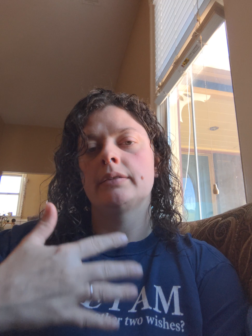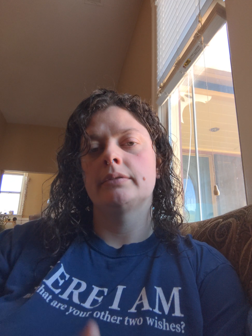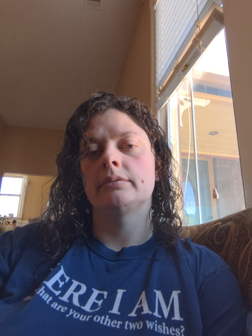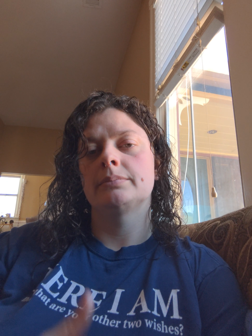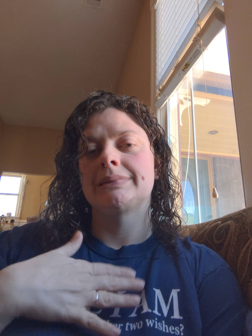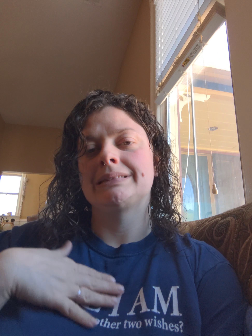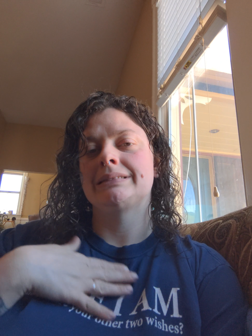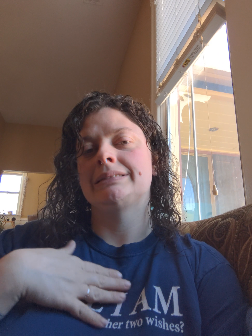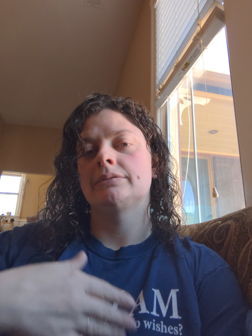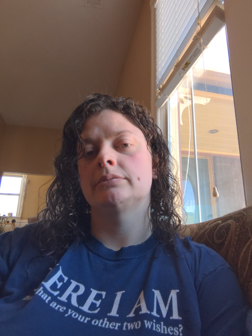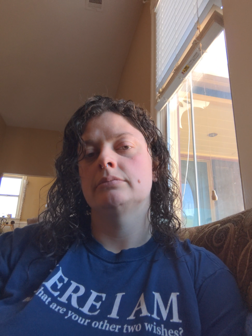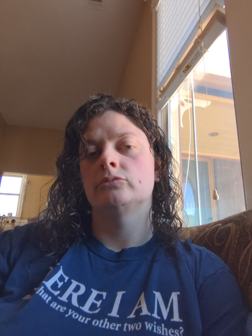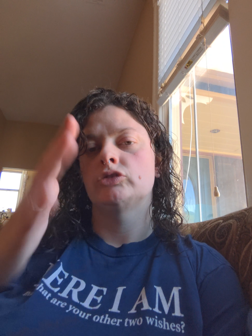please